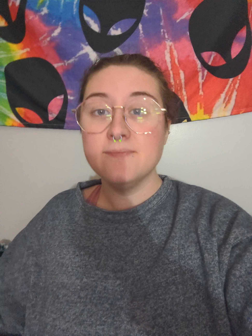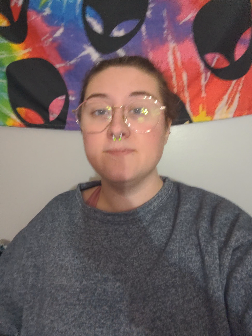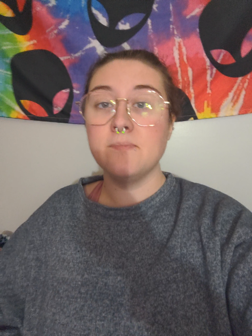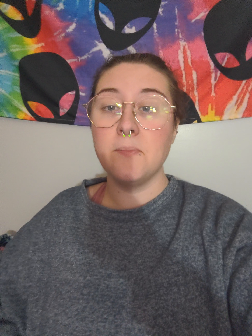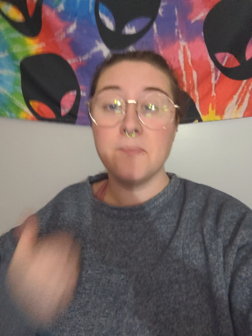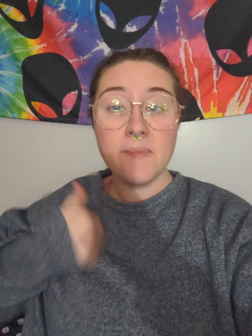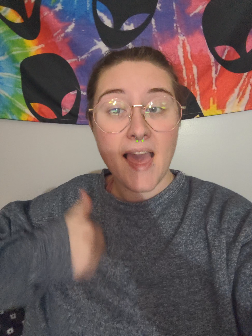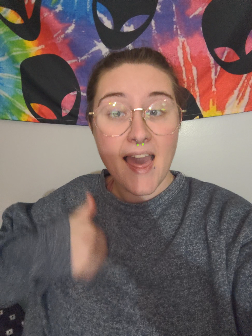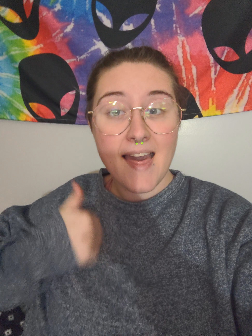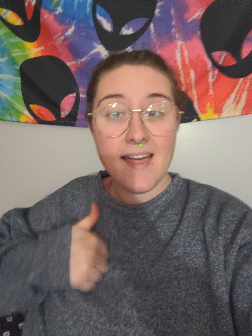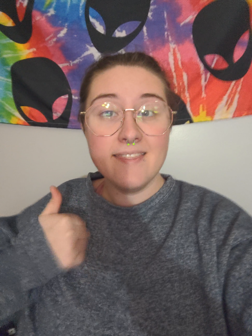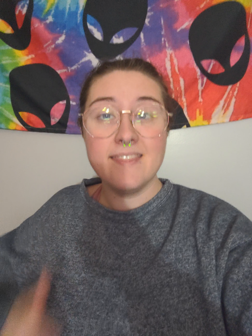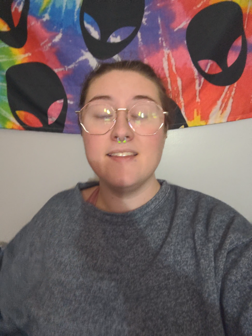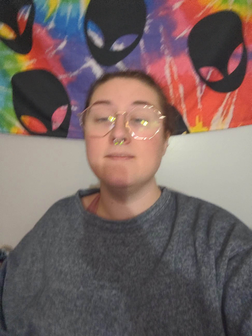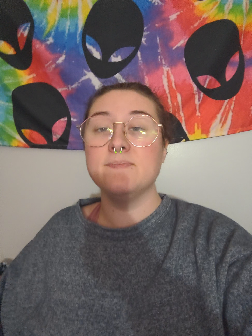bath